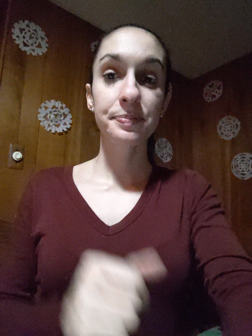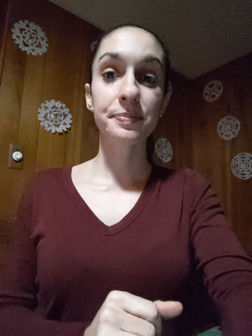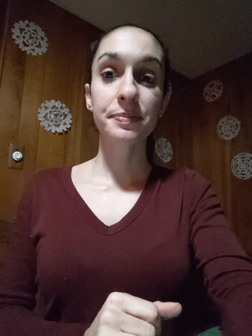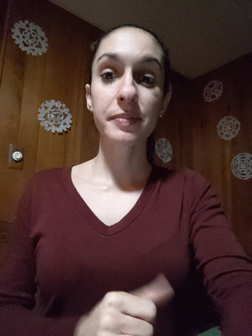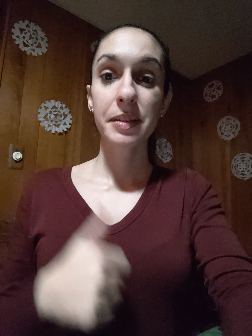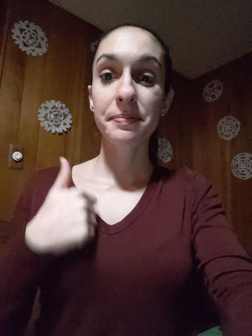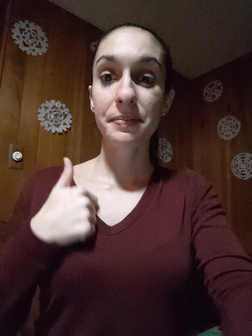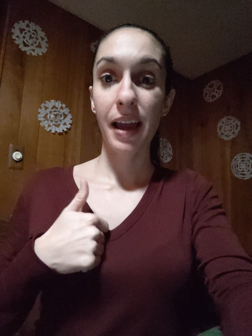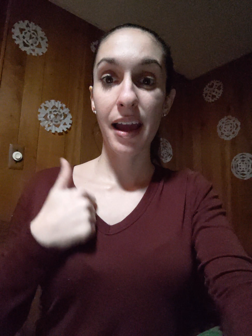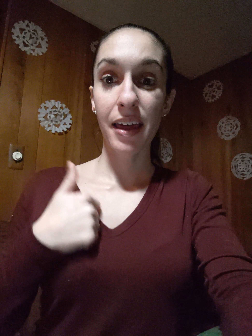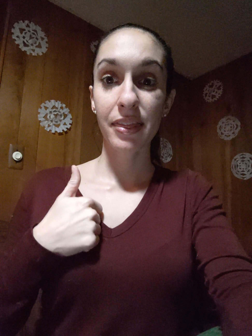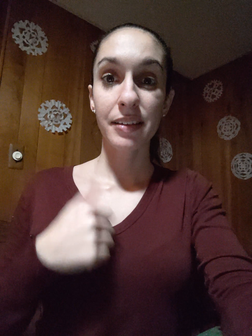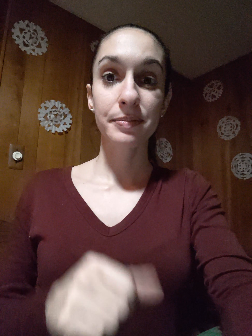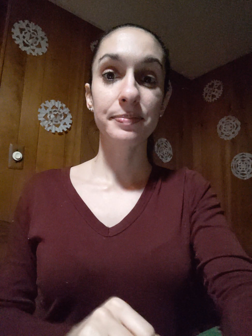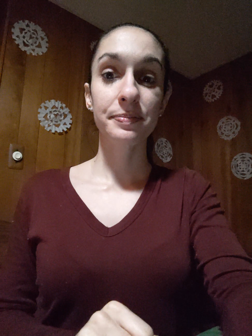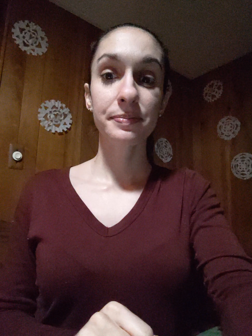bath